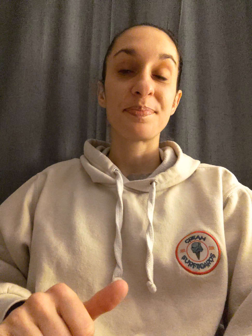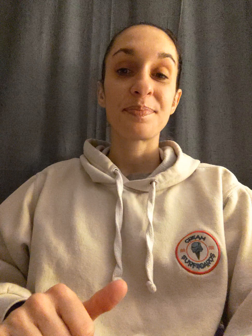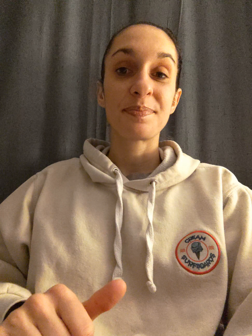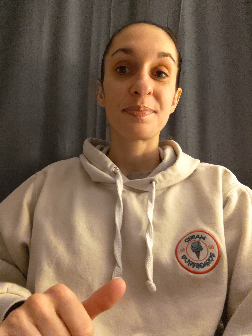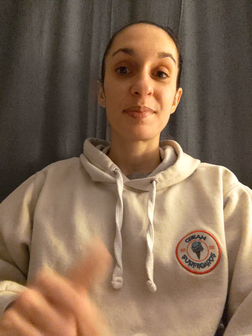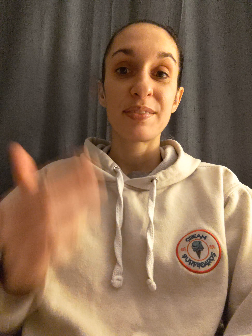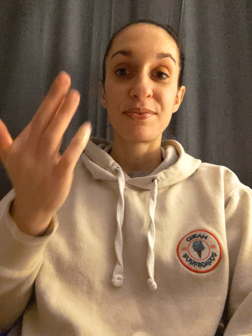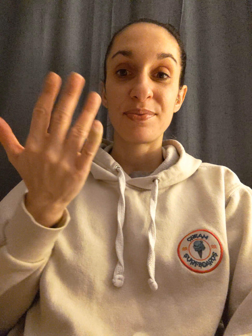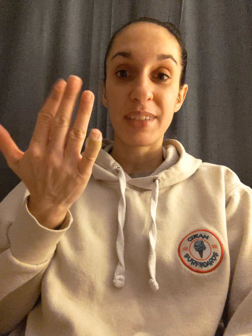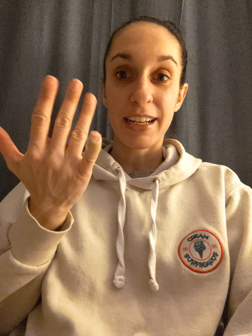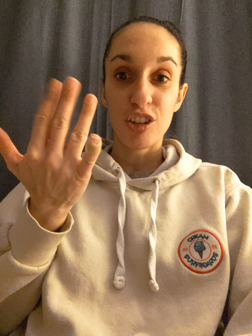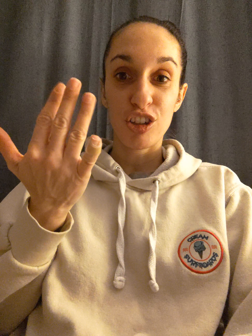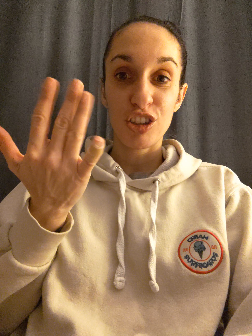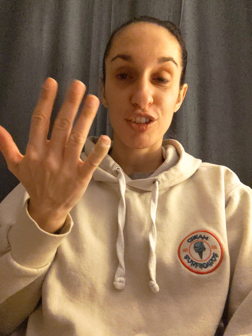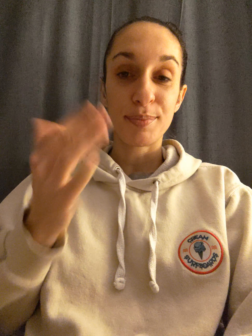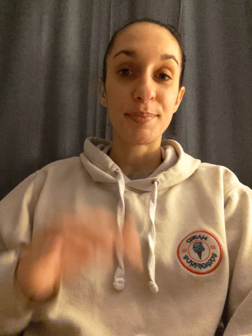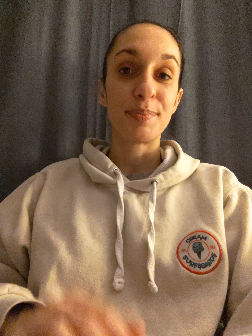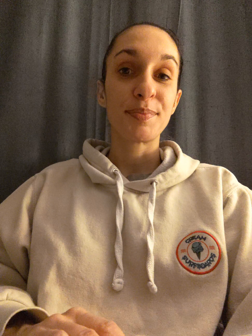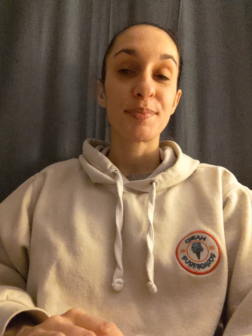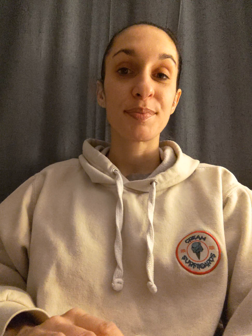finger